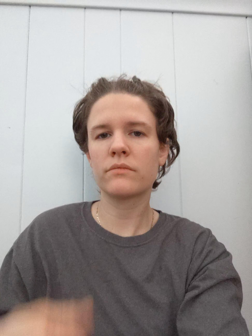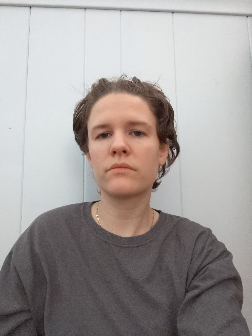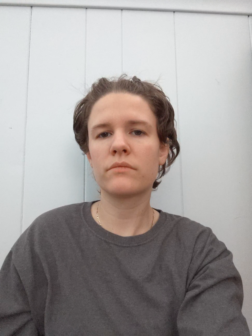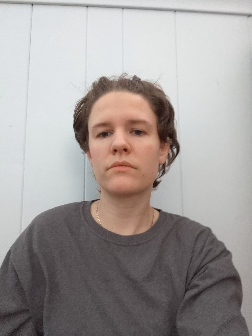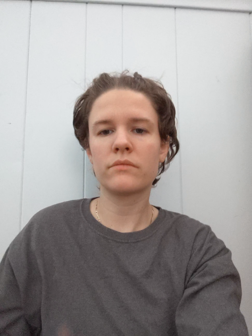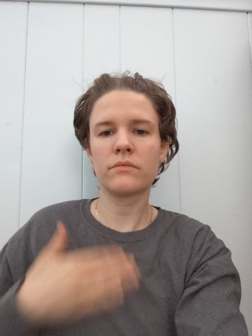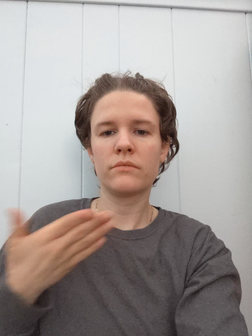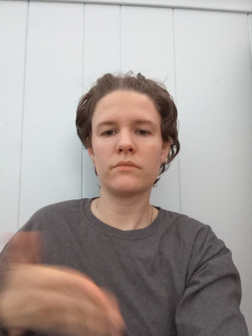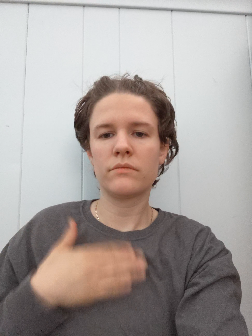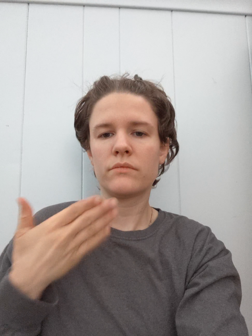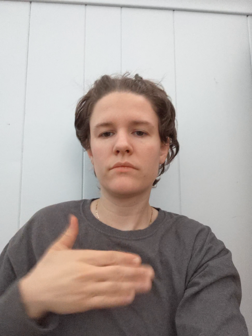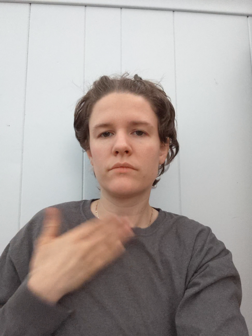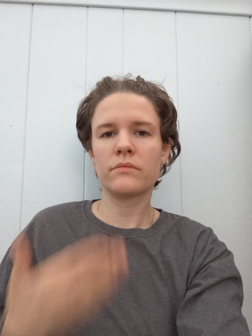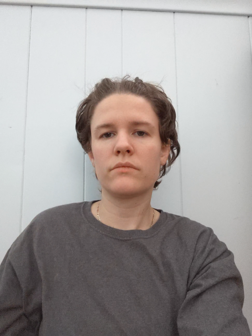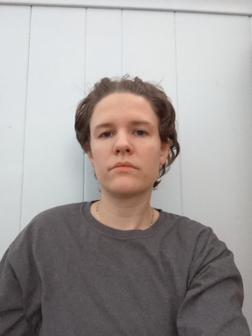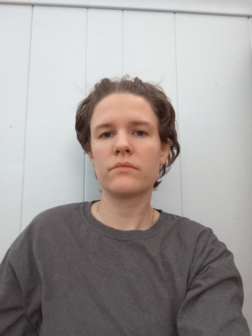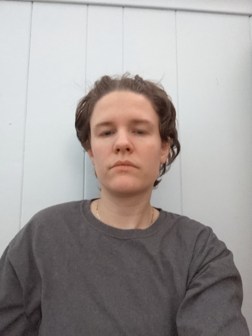happy